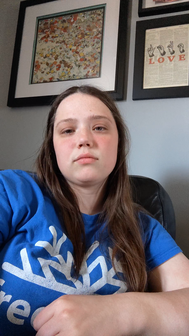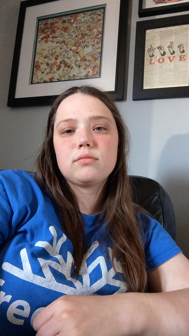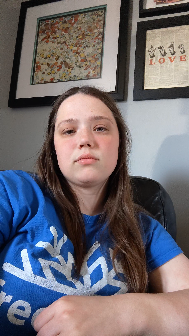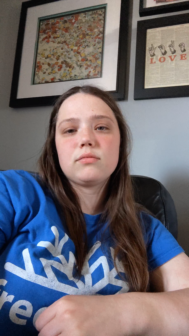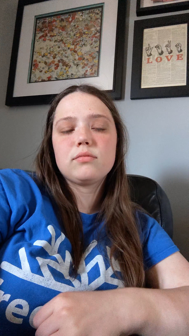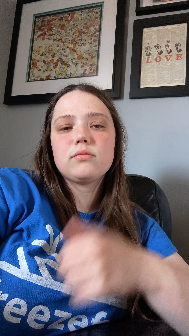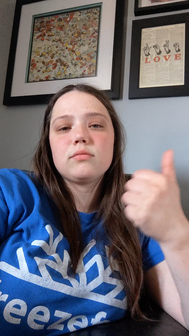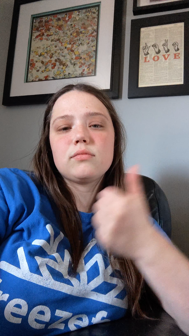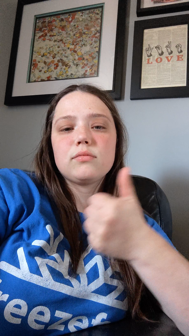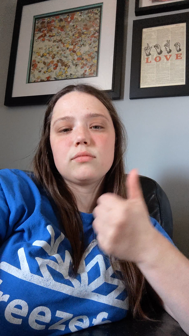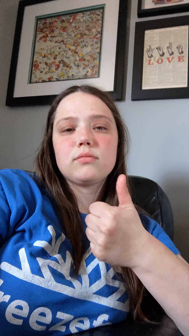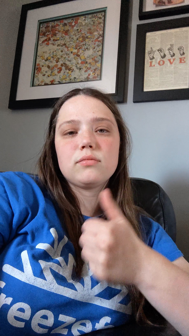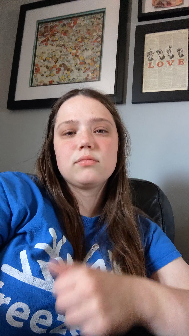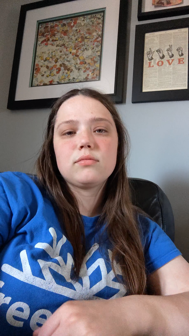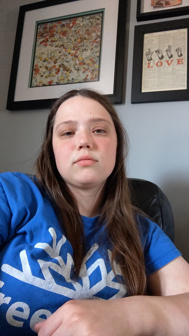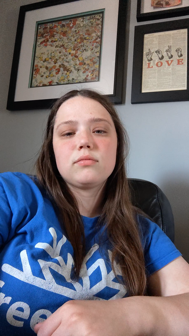game